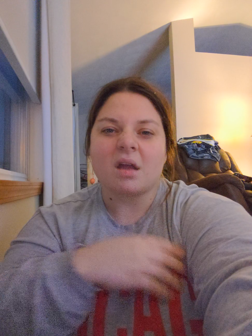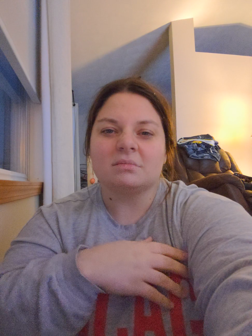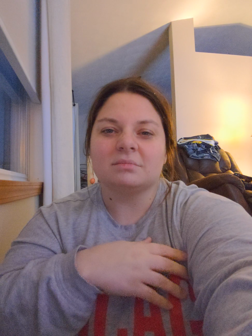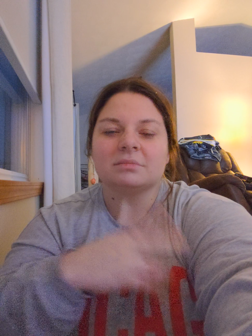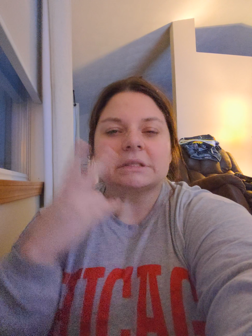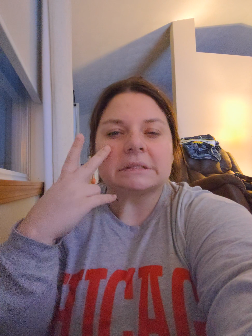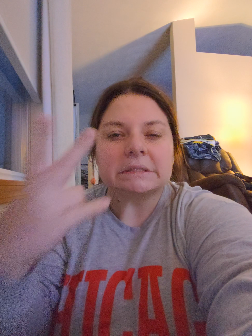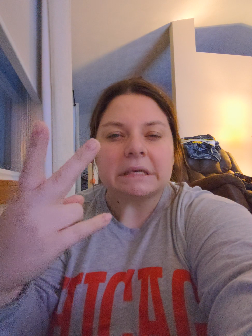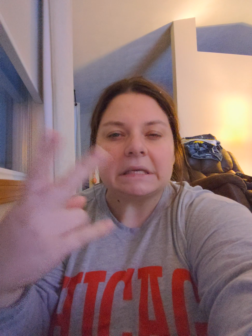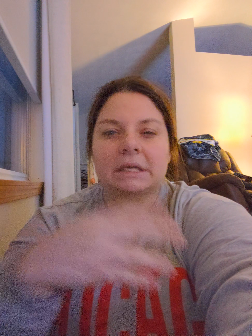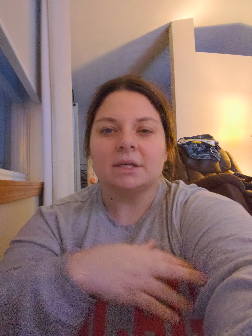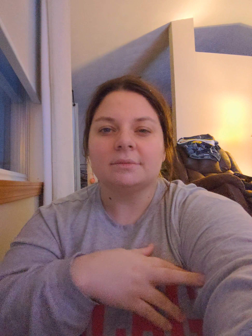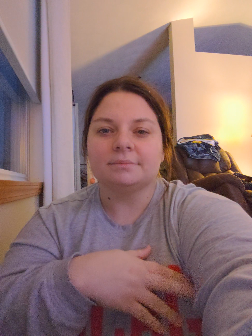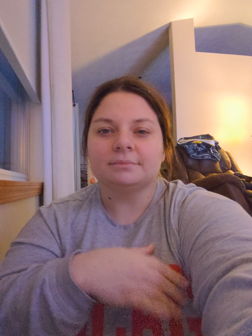see